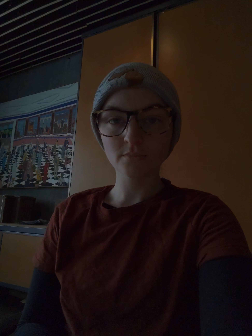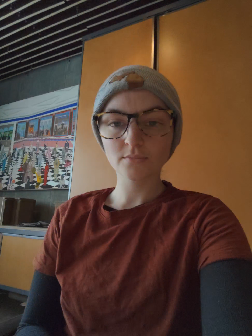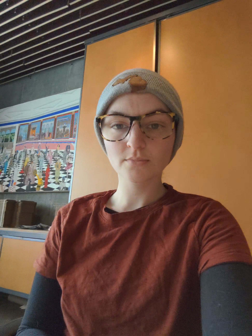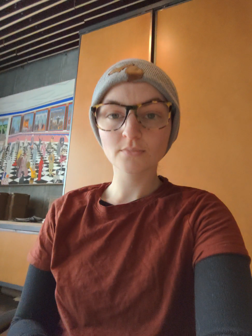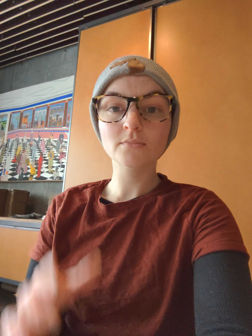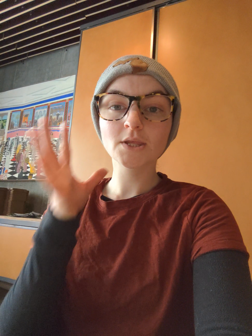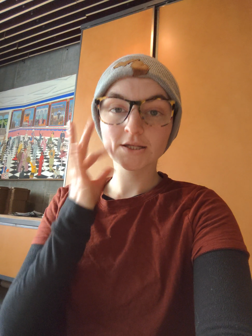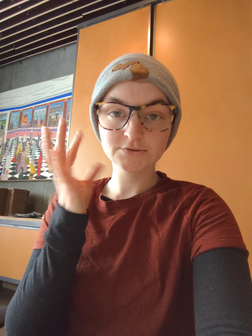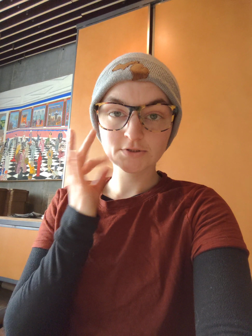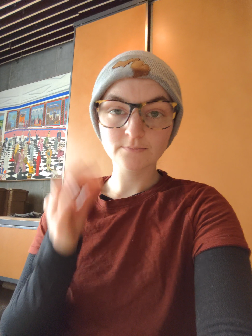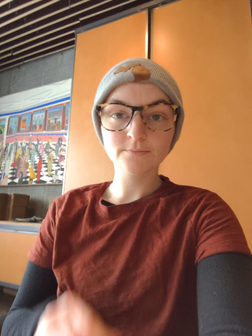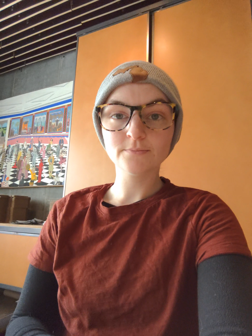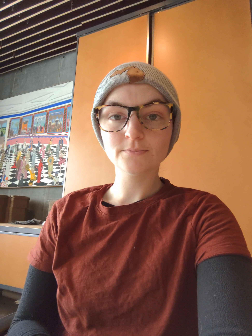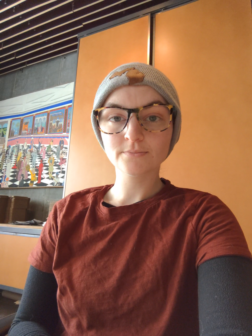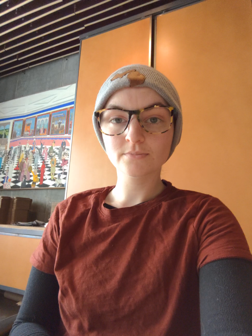cat